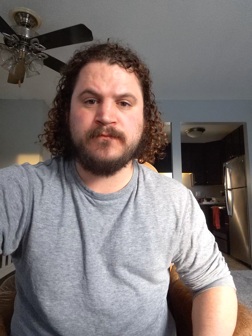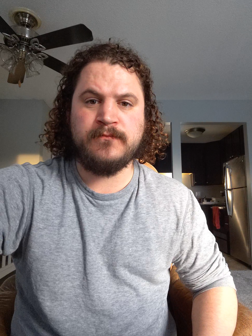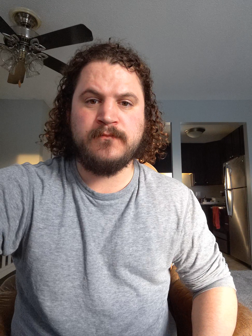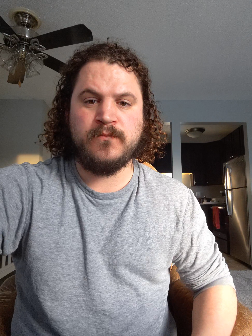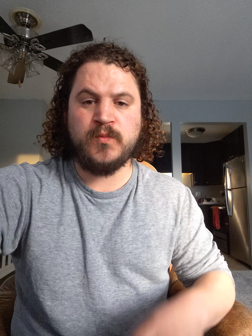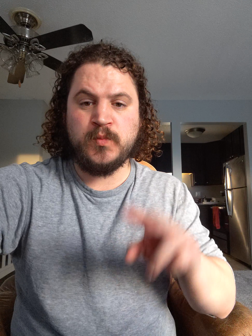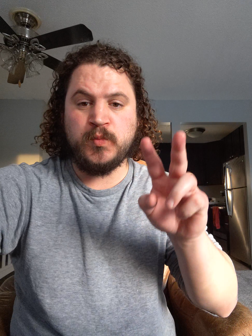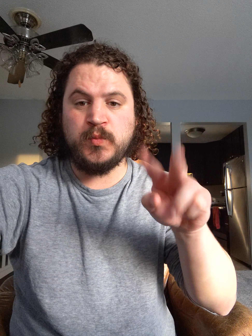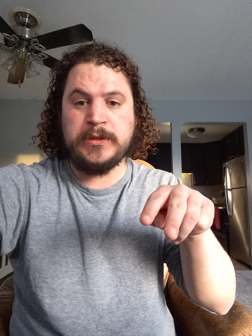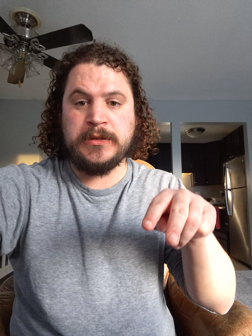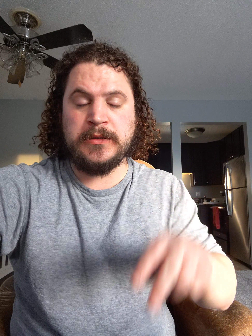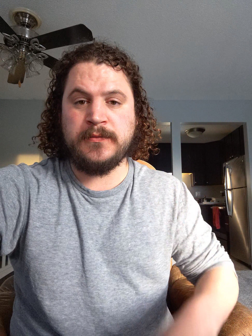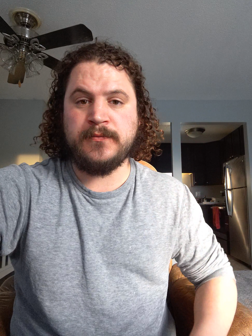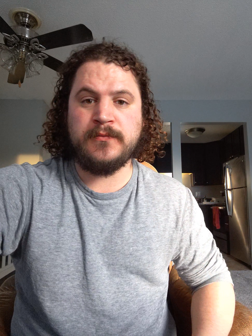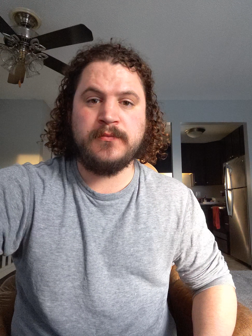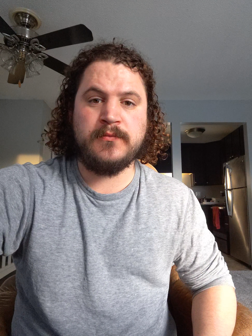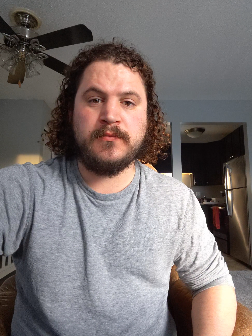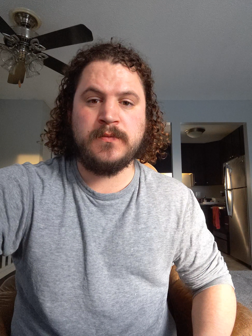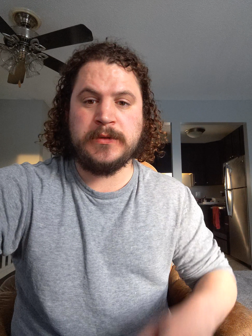read